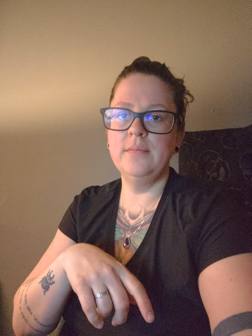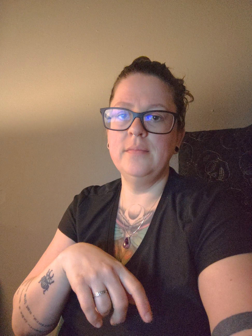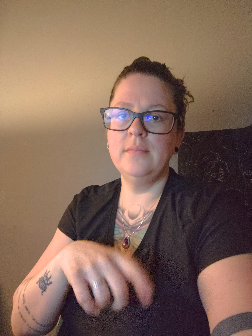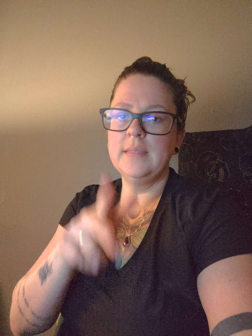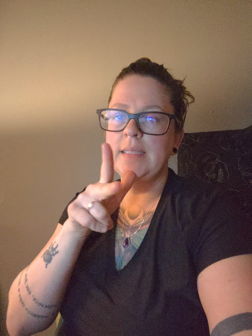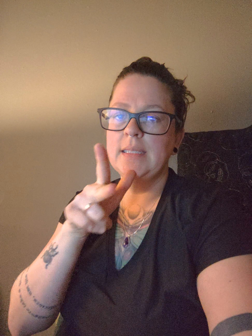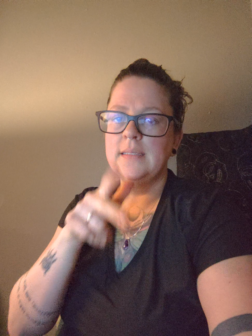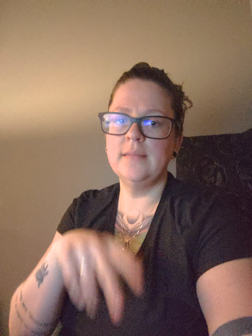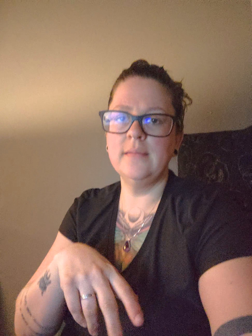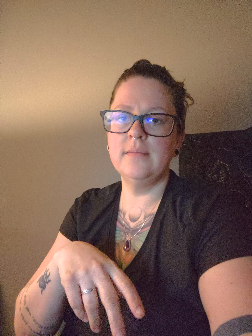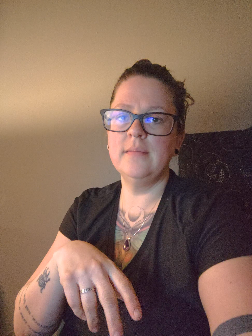hen